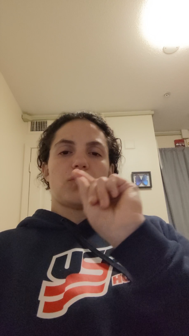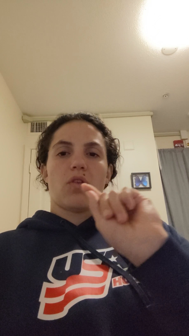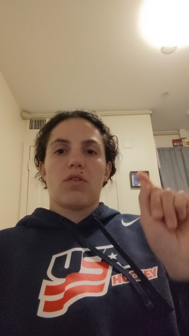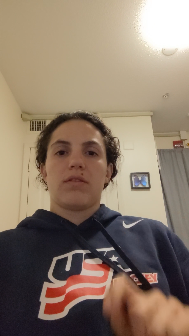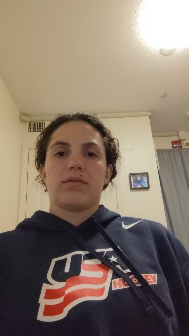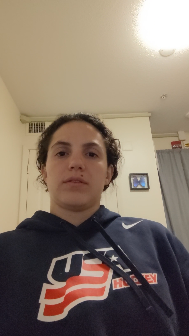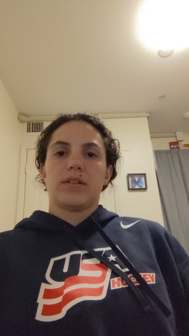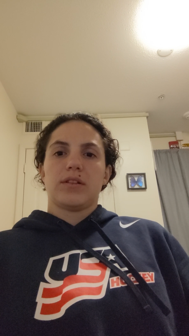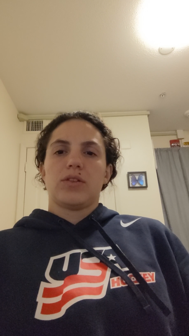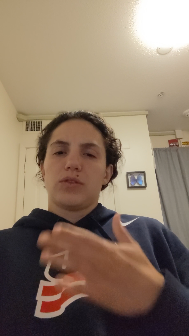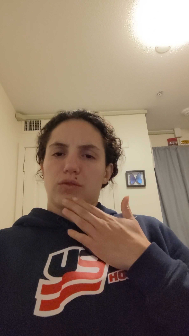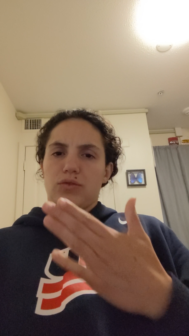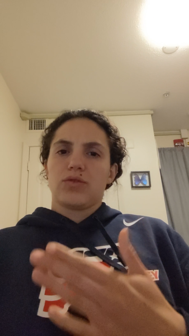good